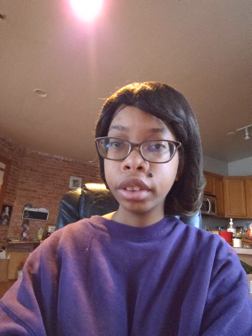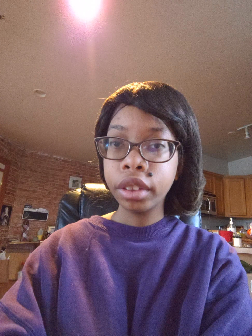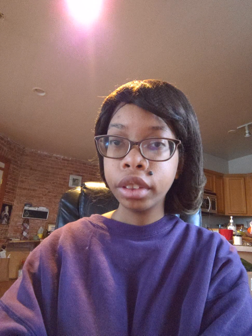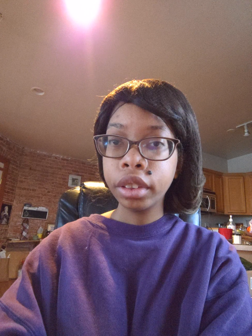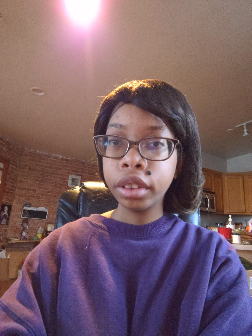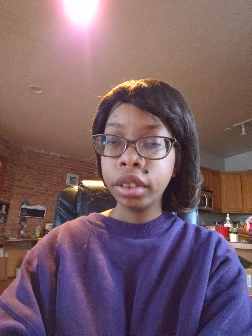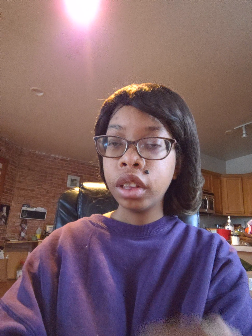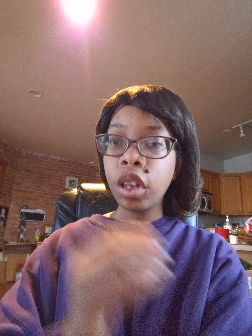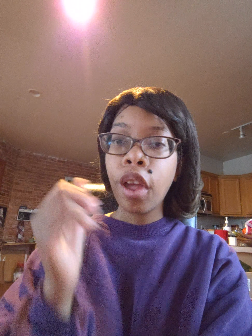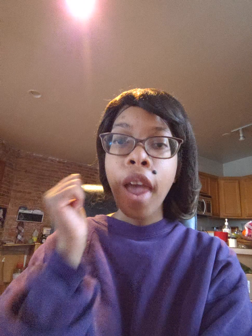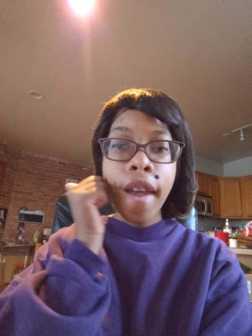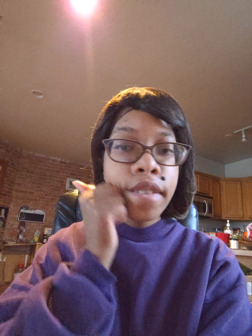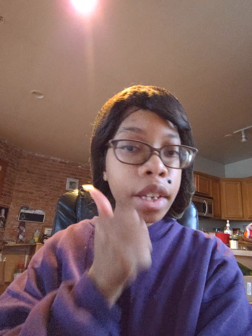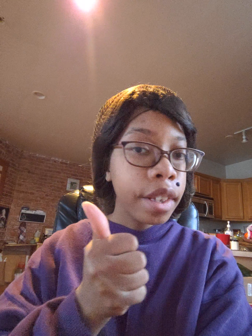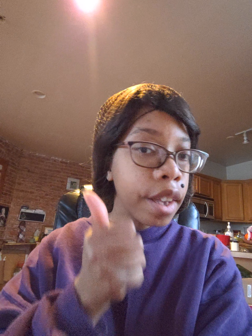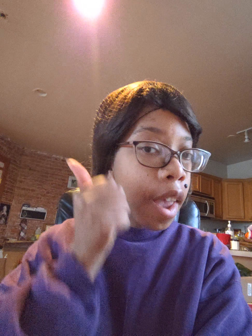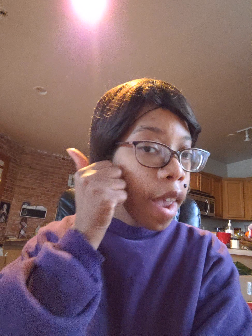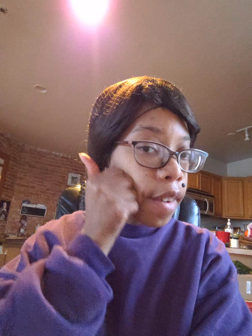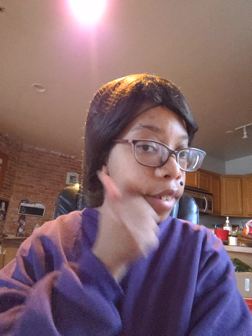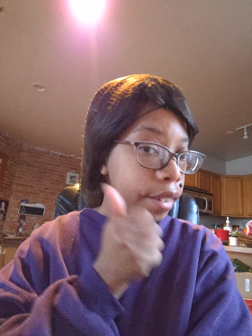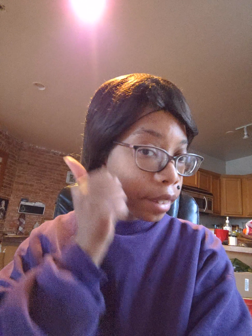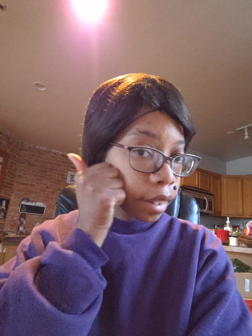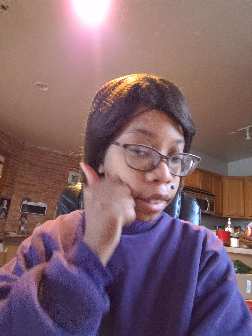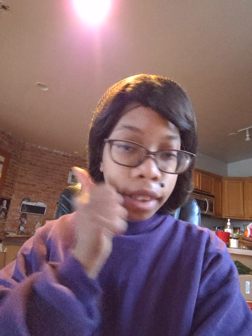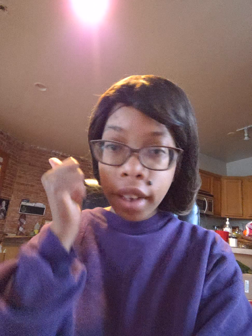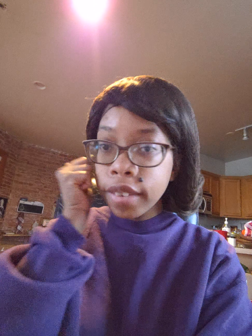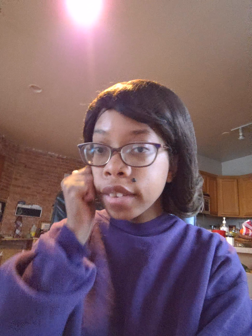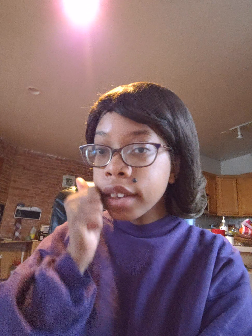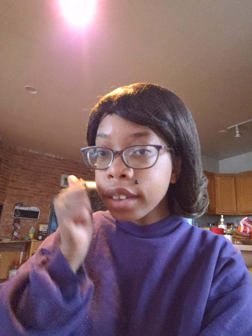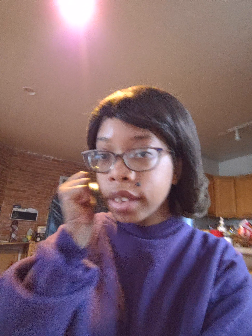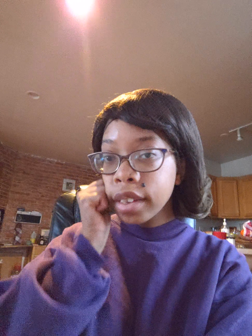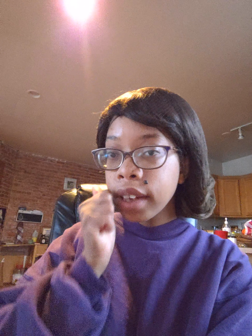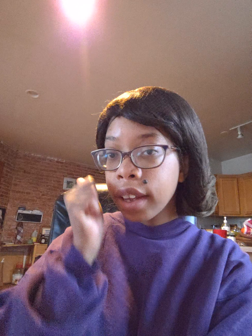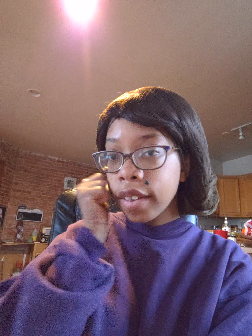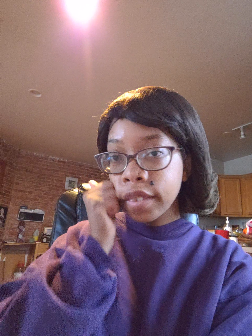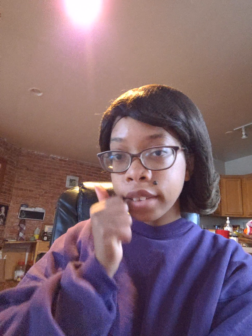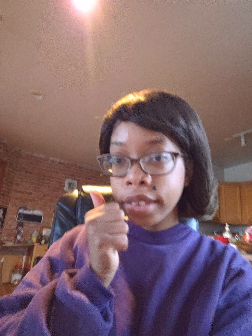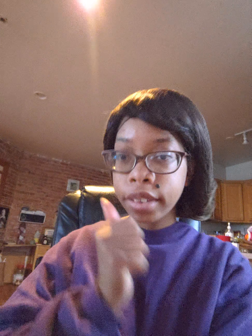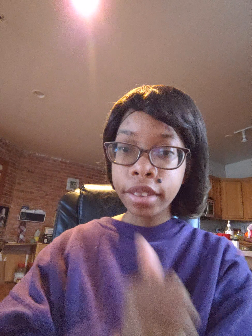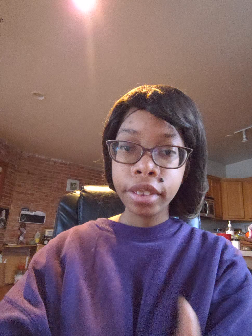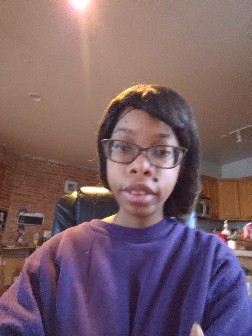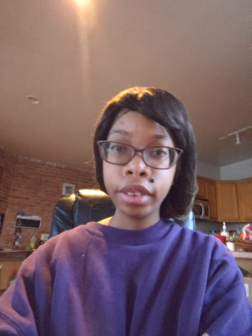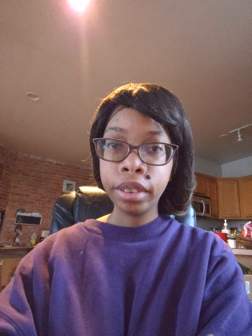every